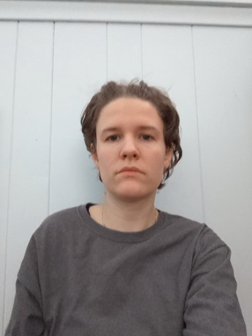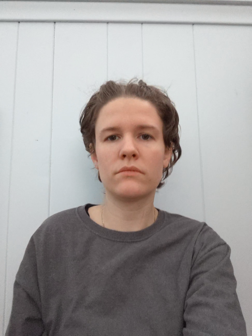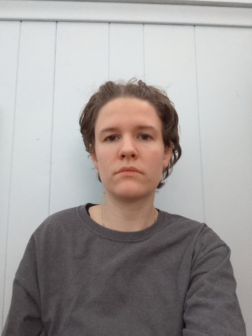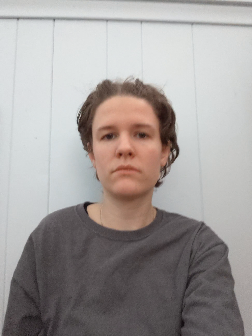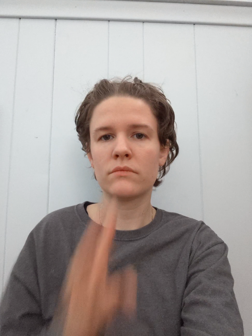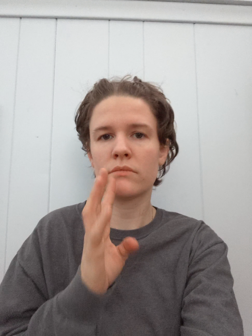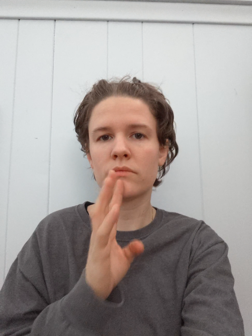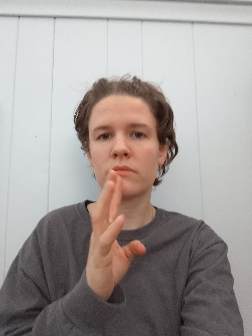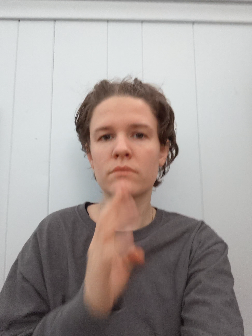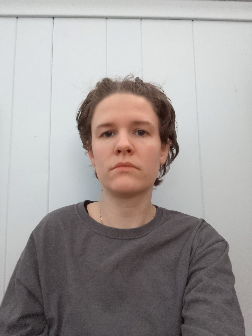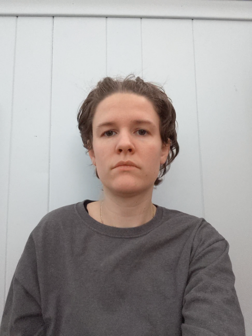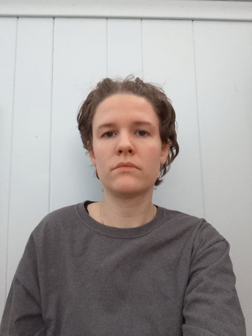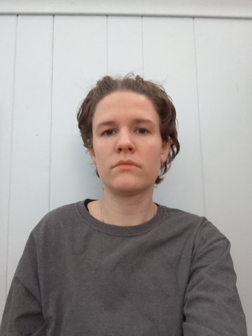talk